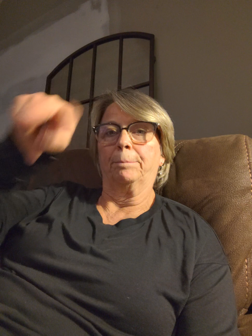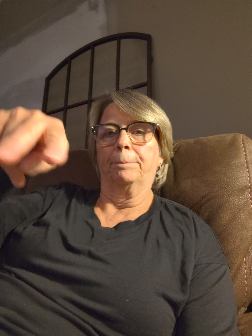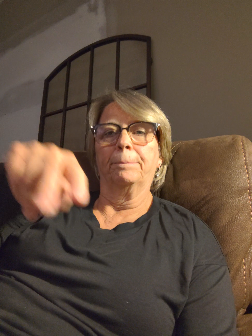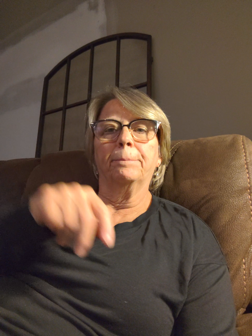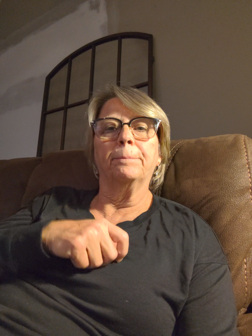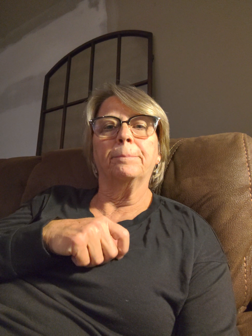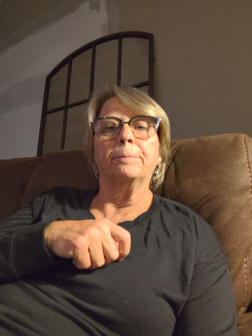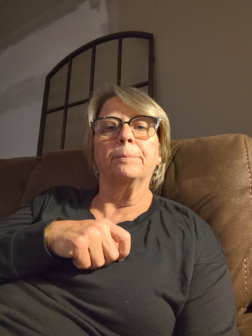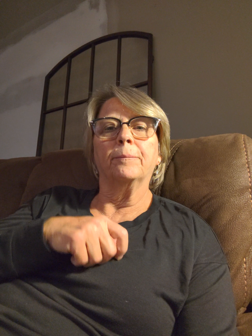jump